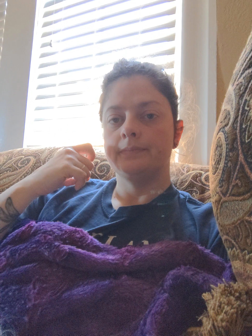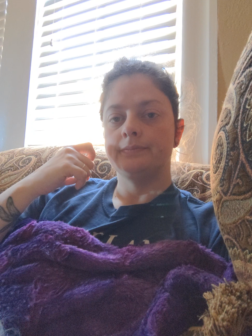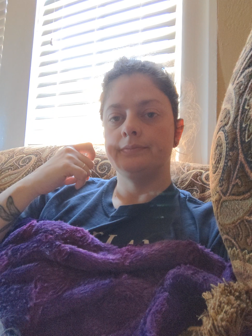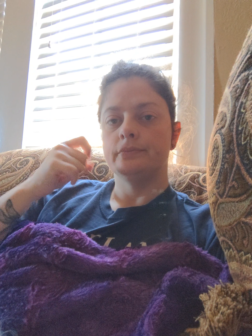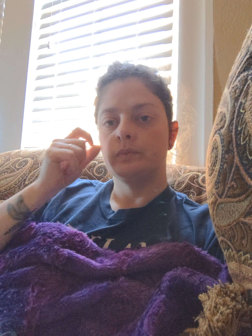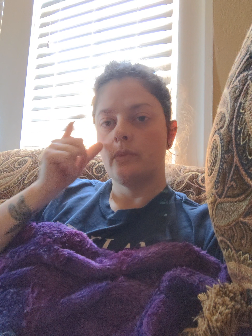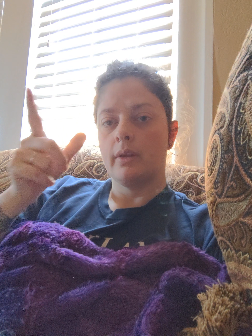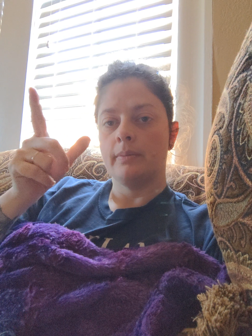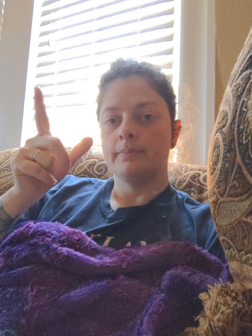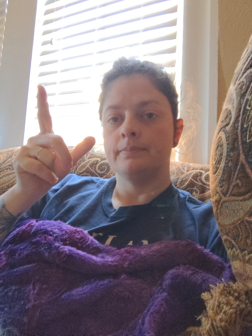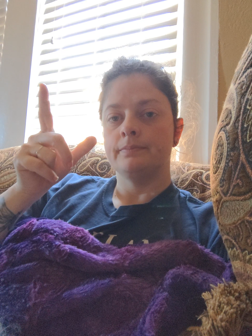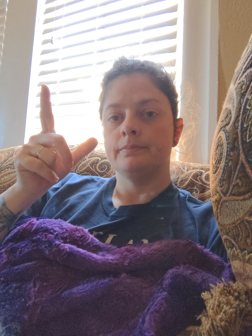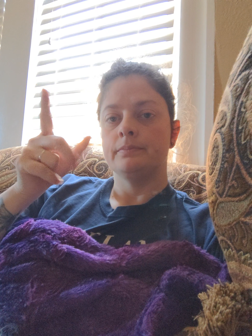awake